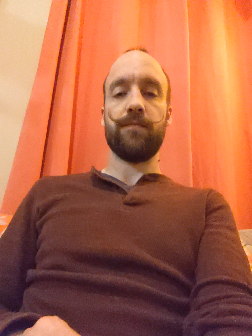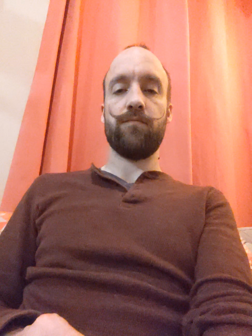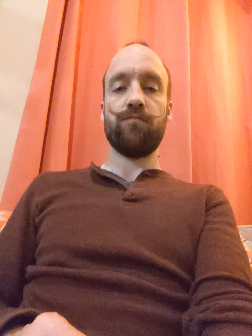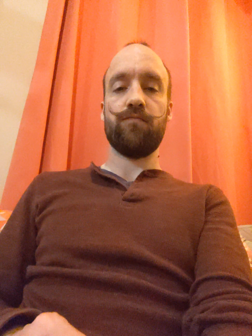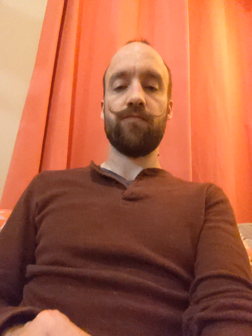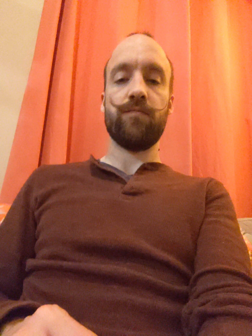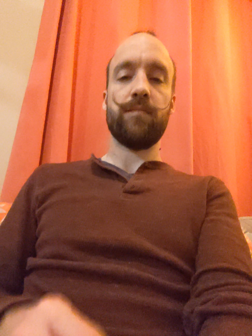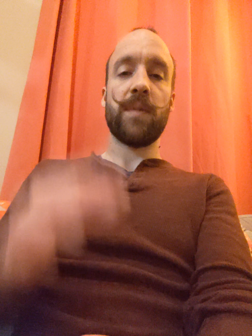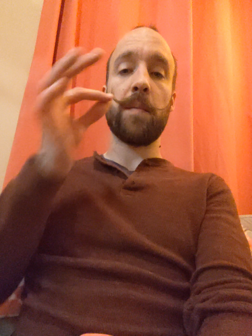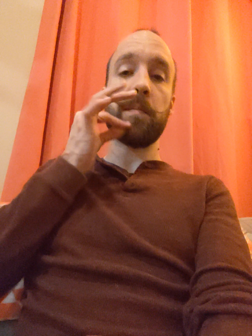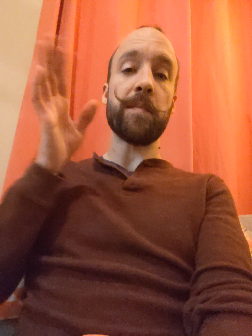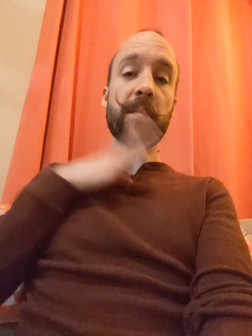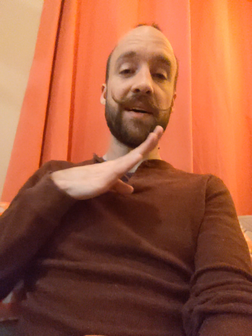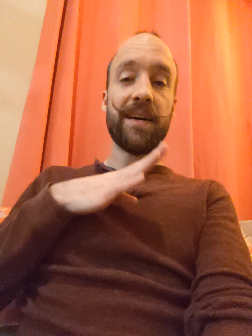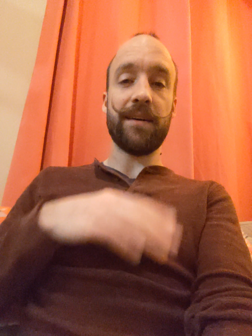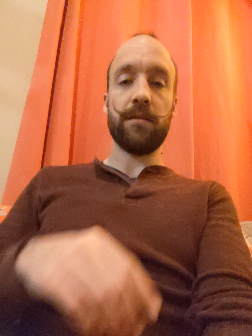bee